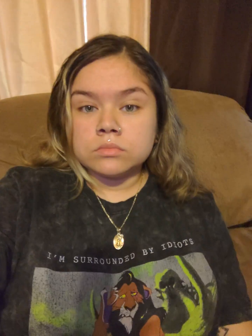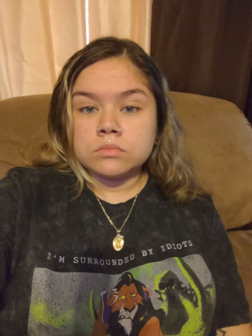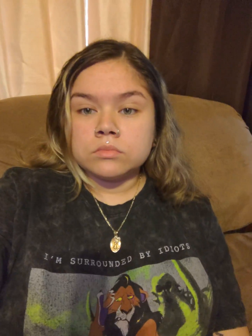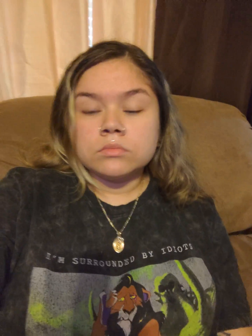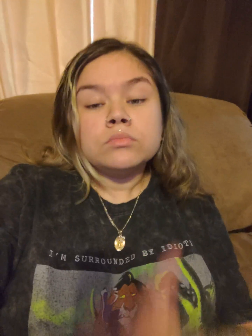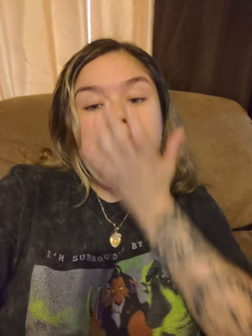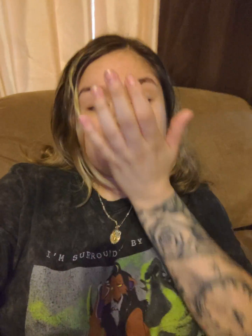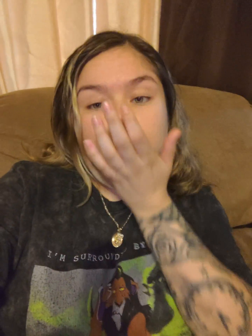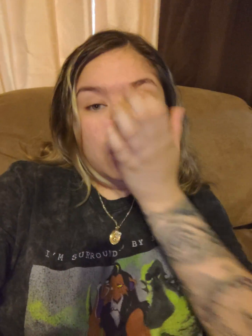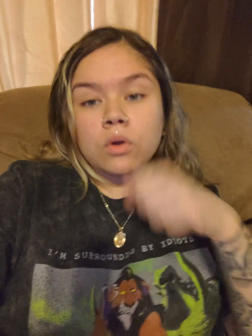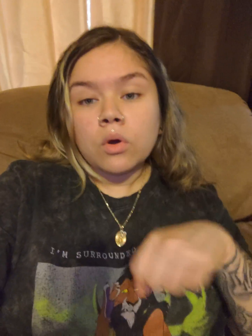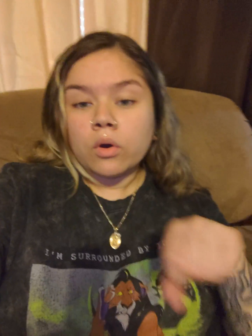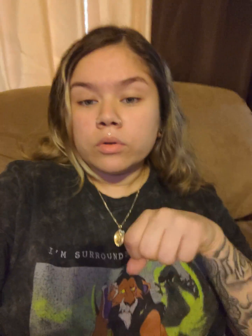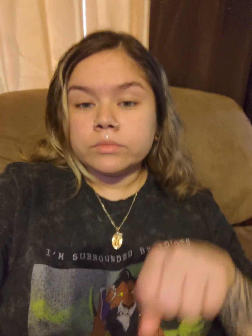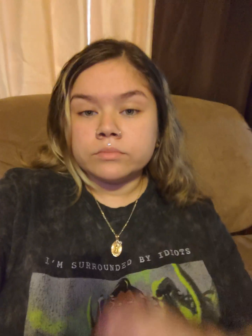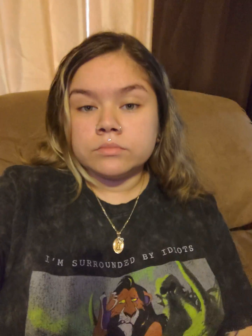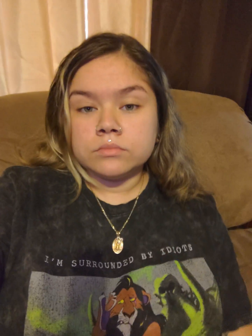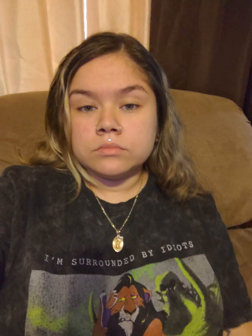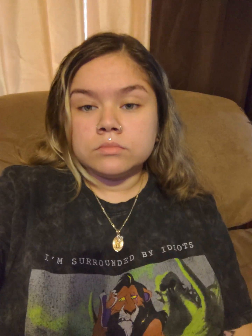lawn mower